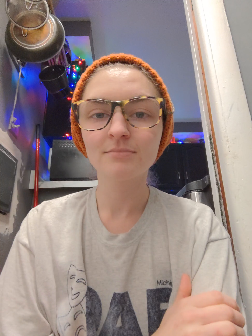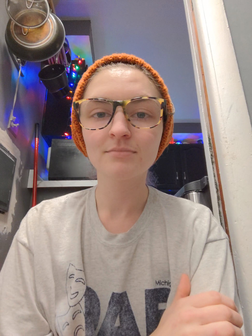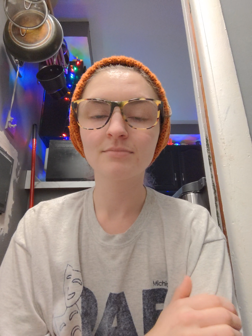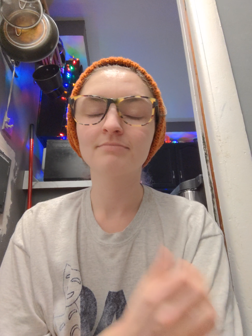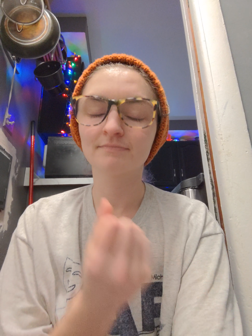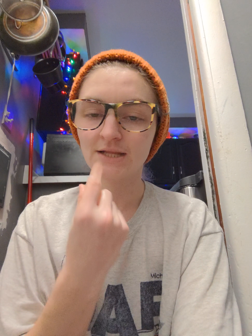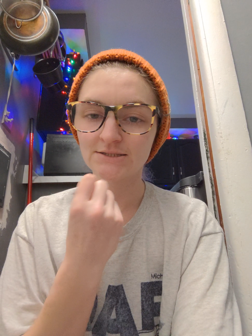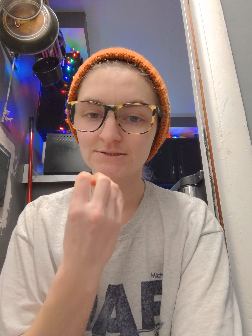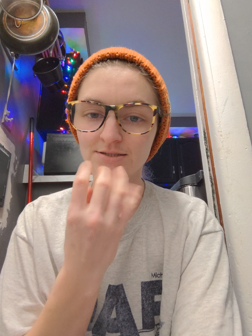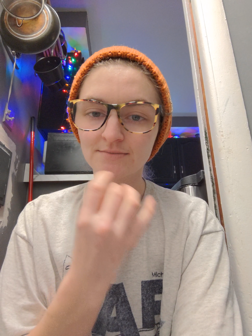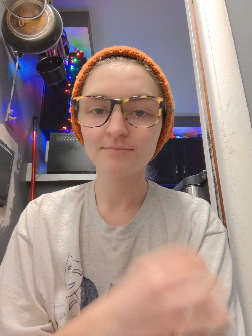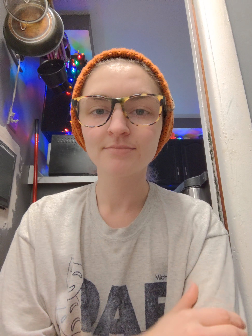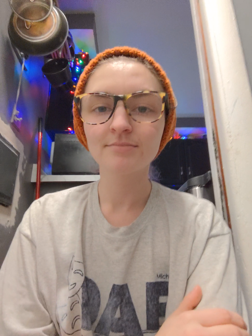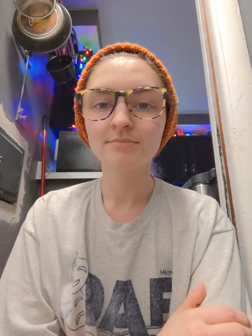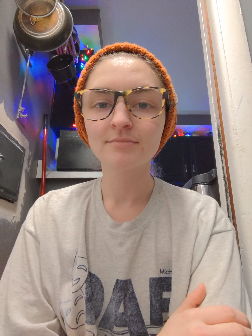snack